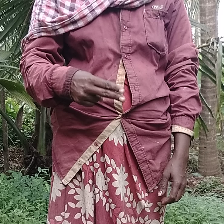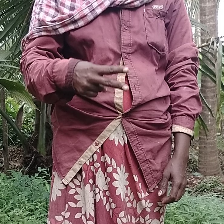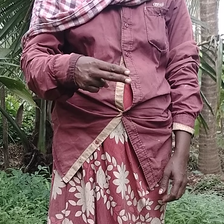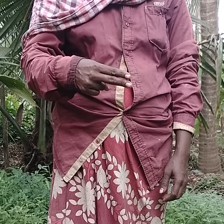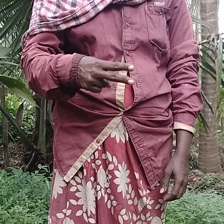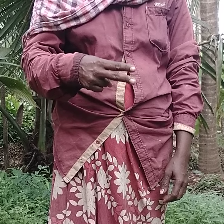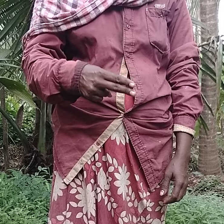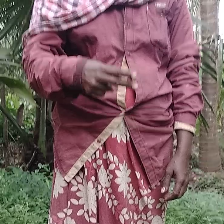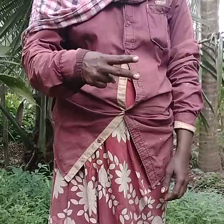Cut